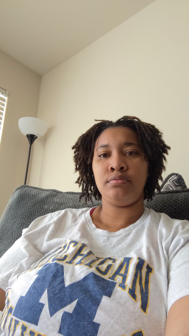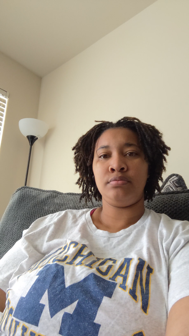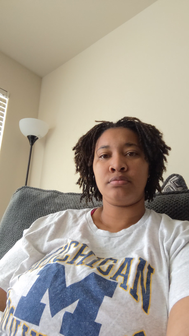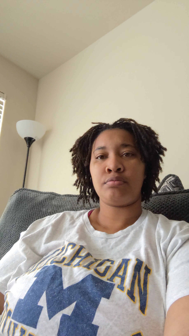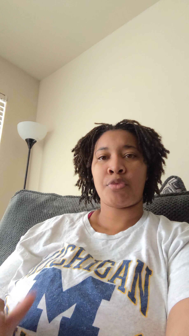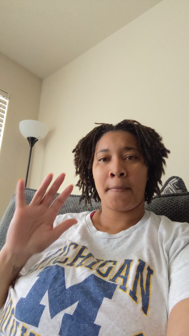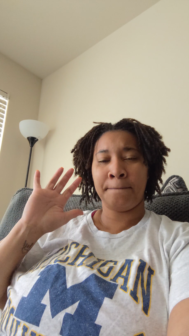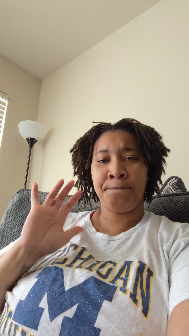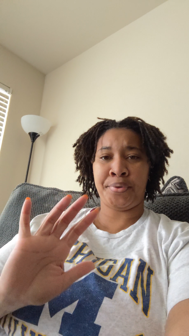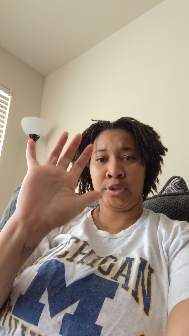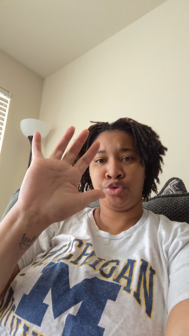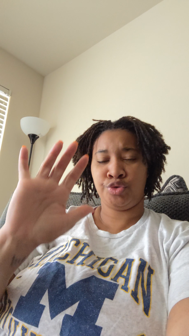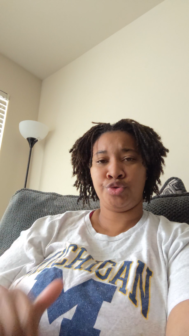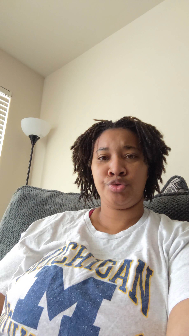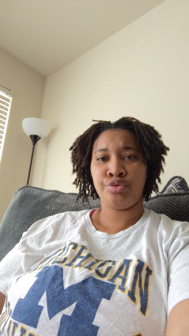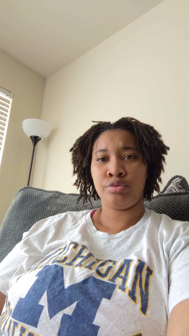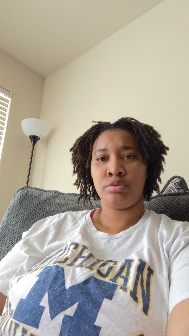push